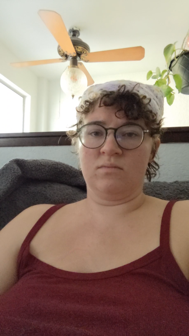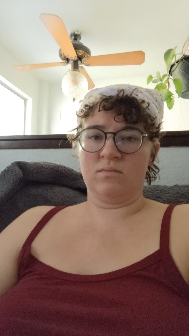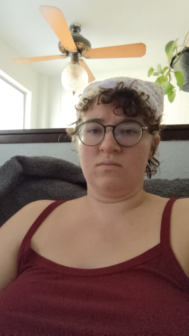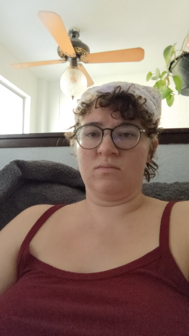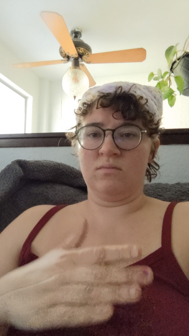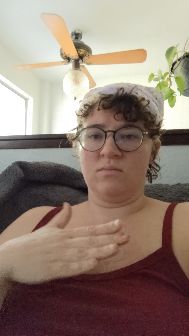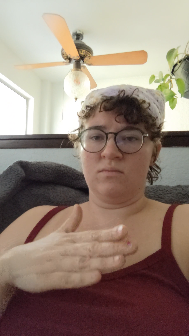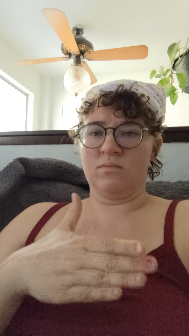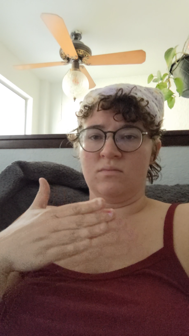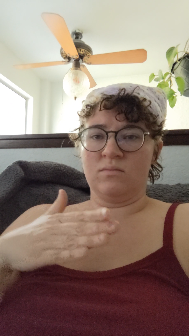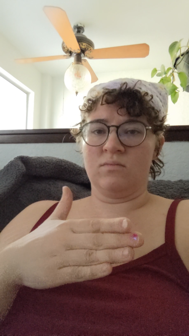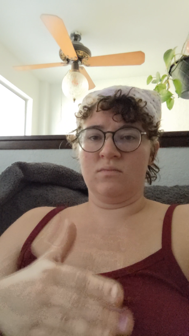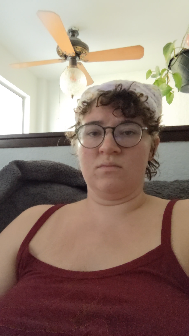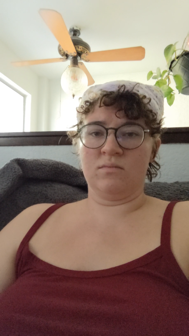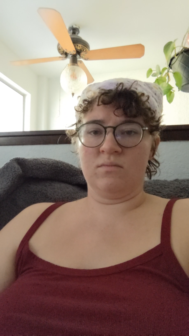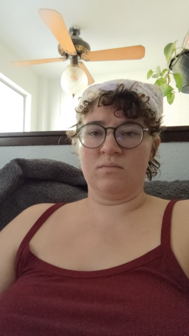cook